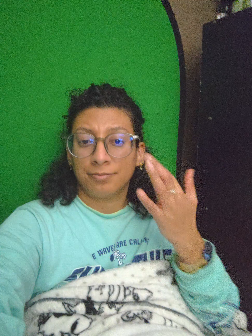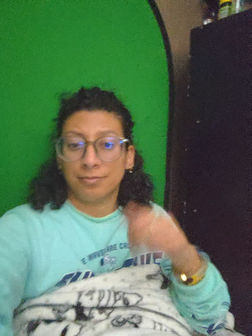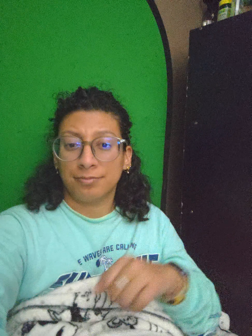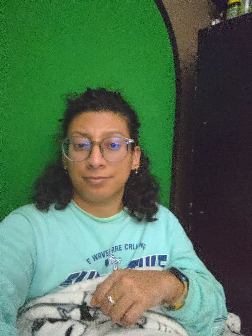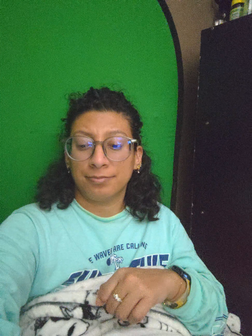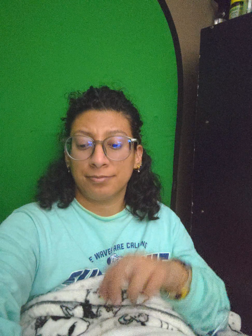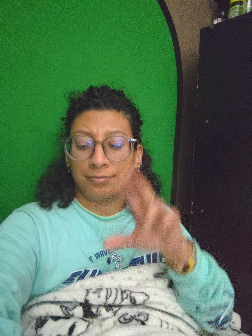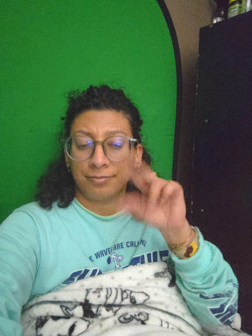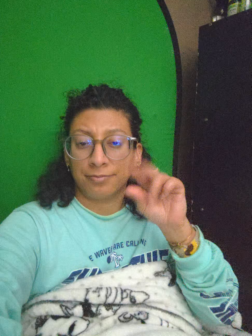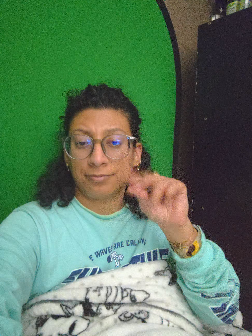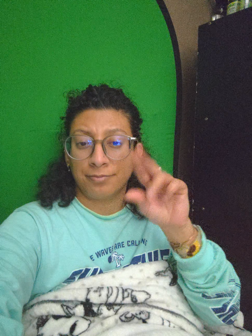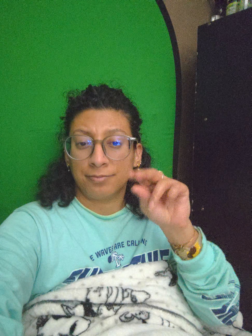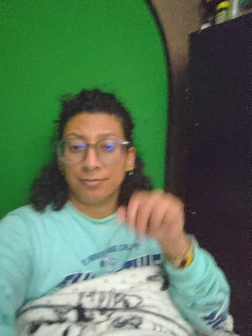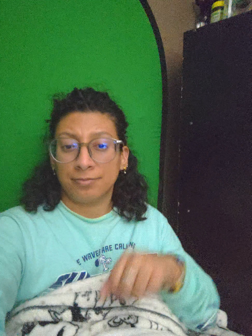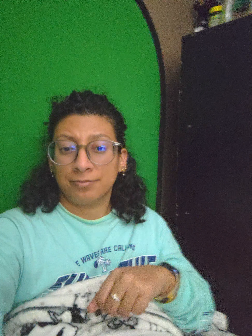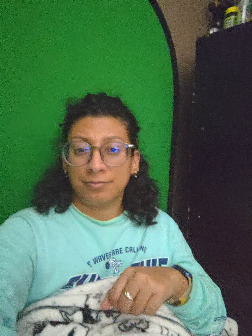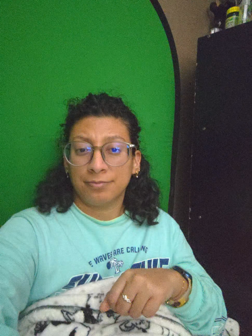no